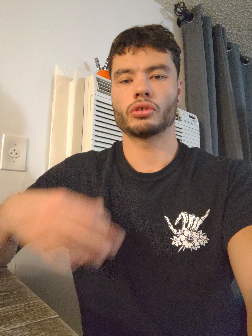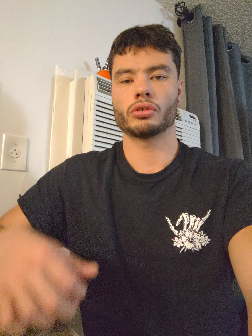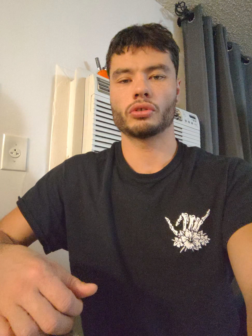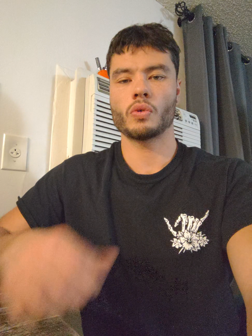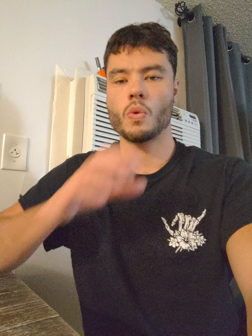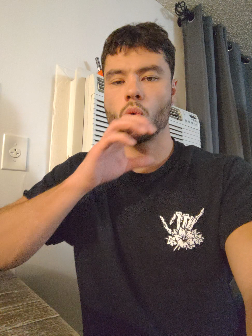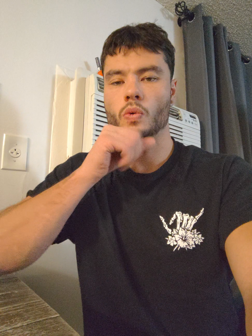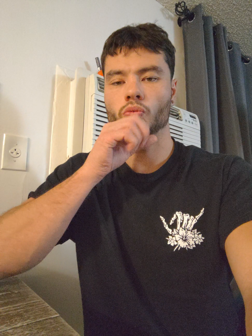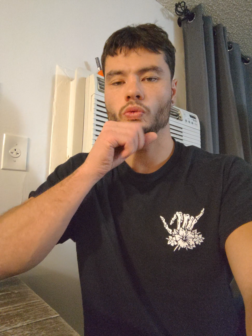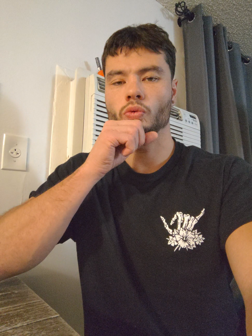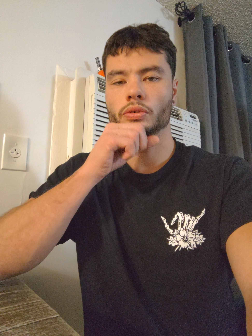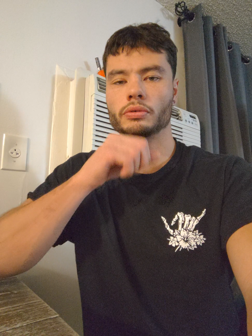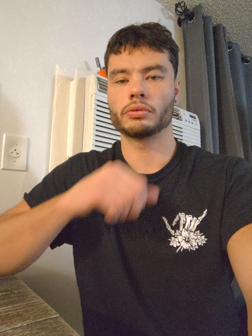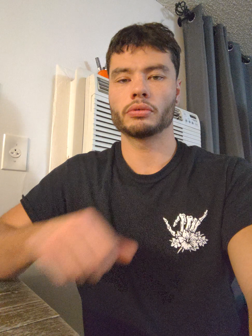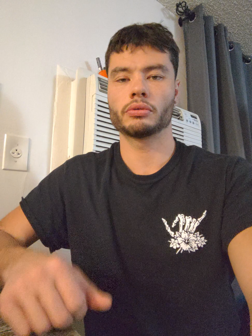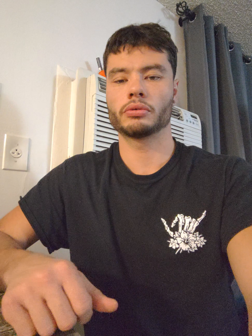orange